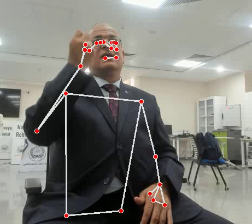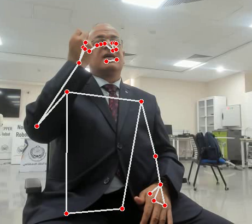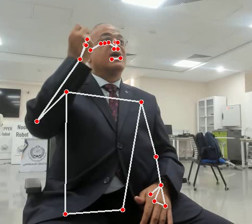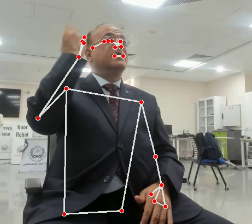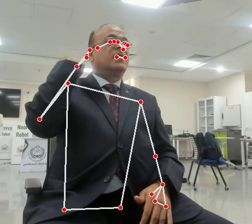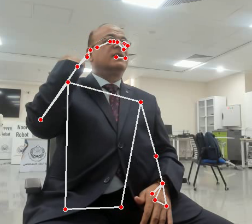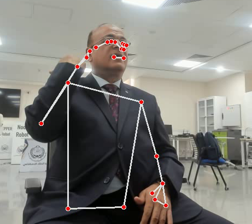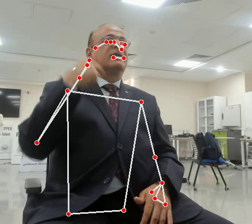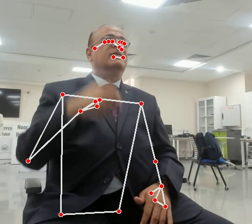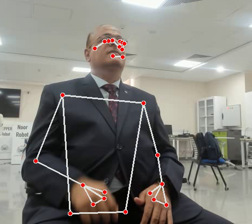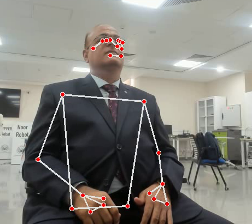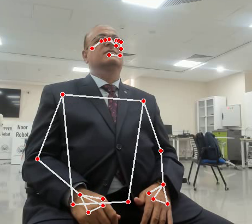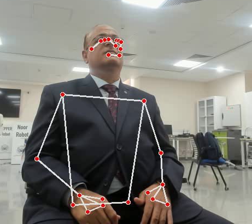ermy wra dhrk